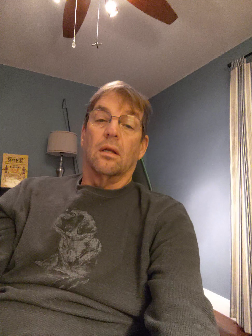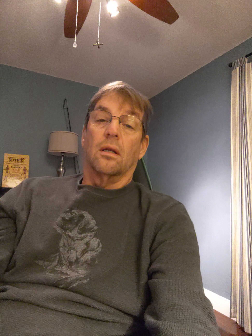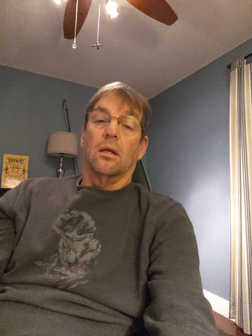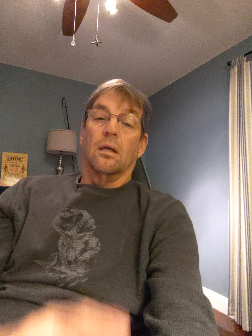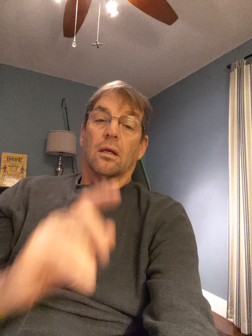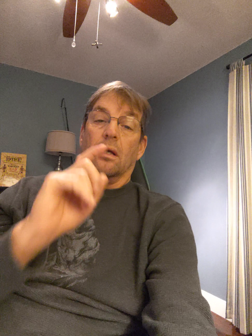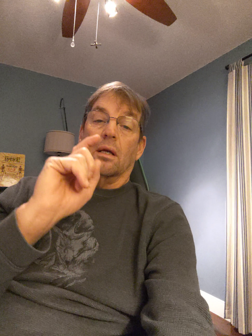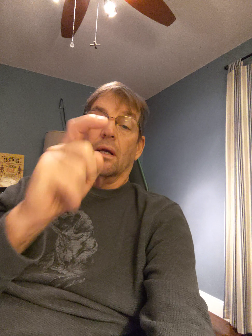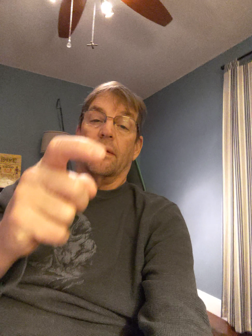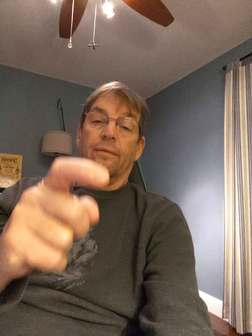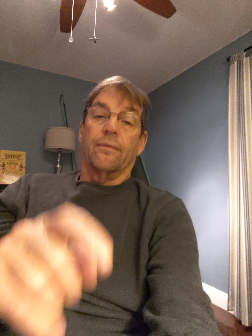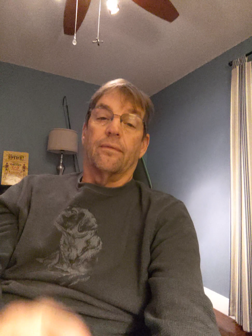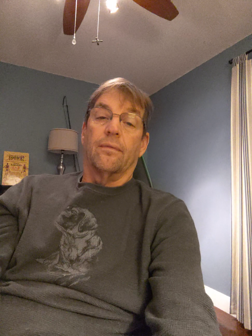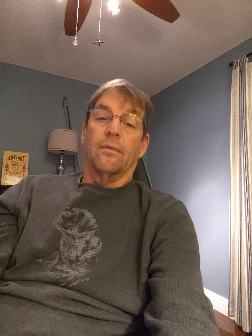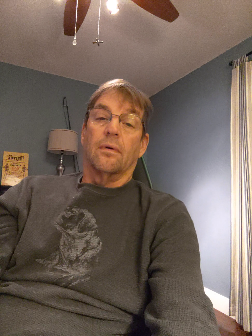gift